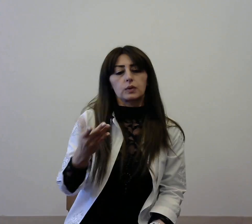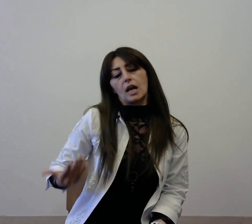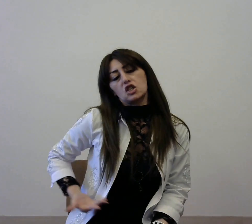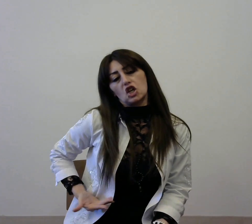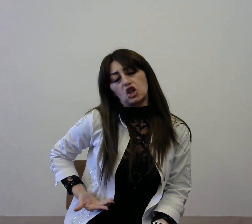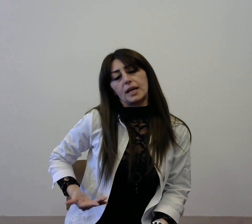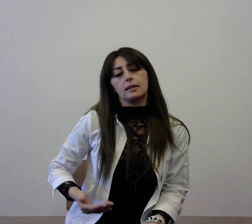yaşamaq